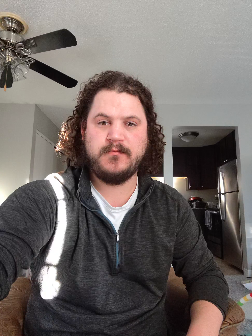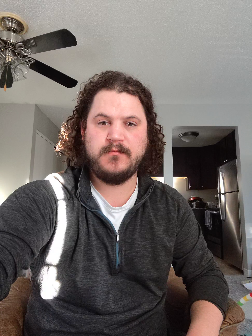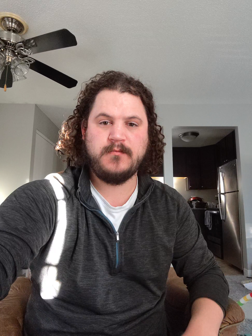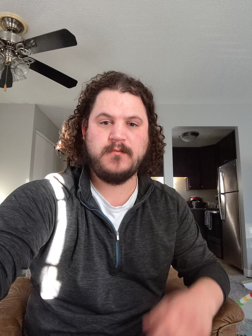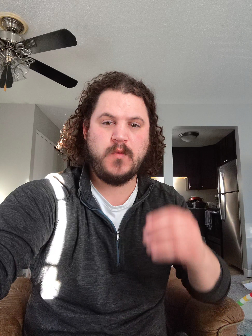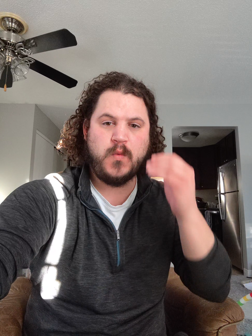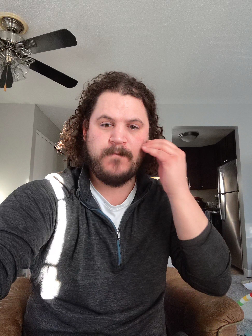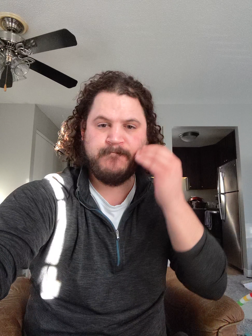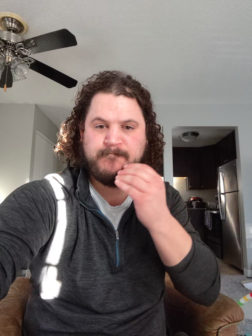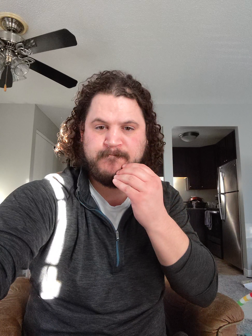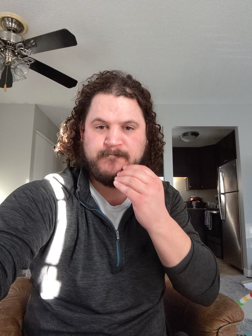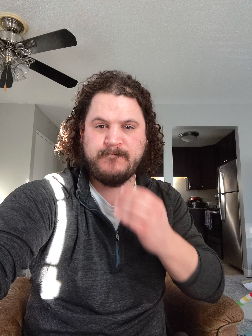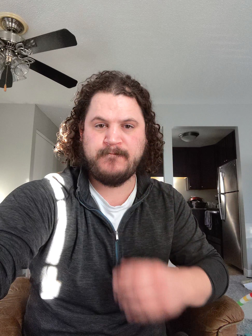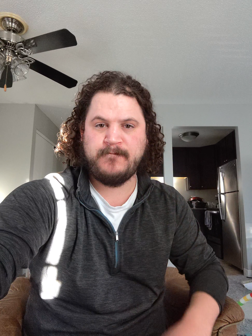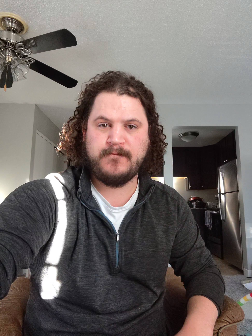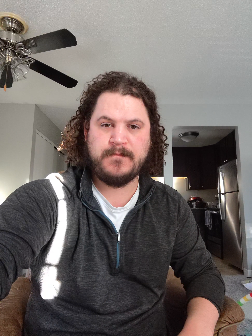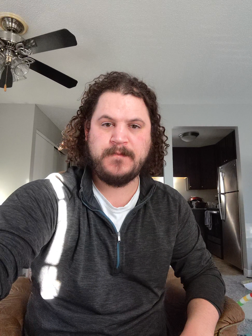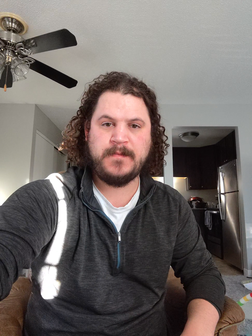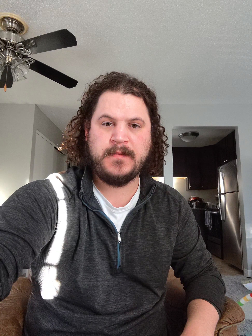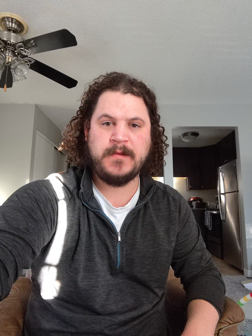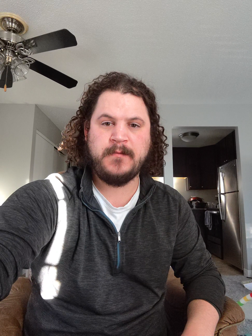home